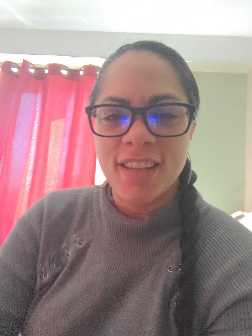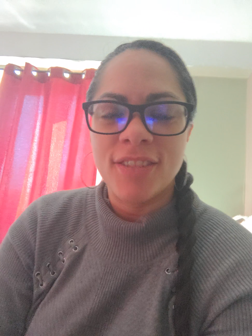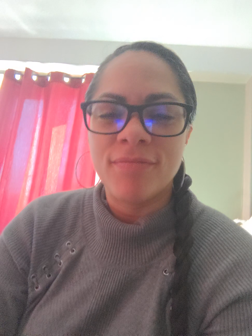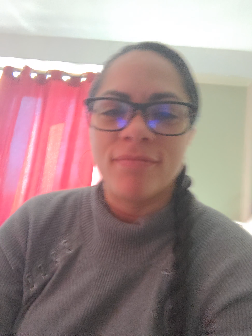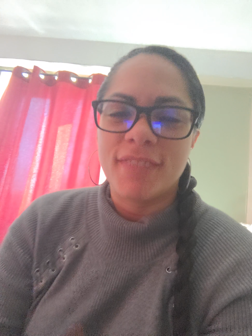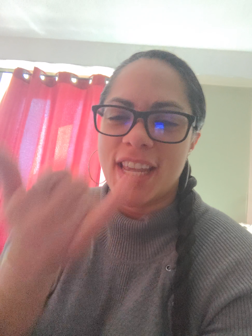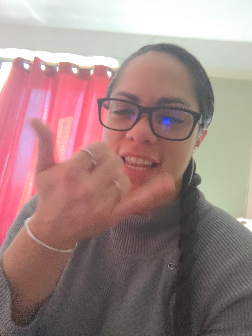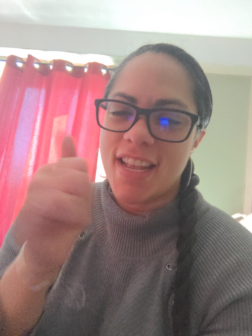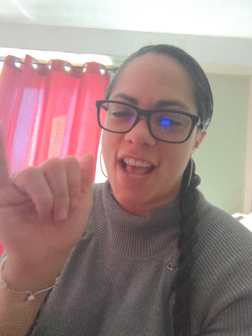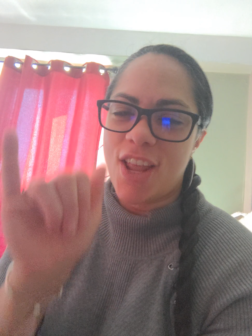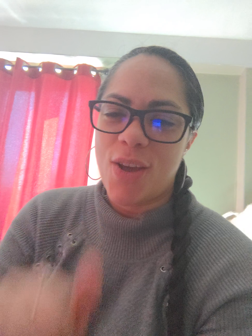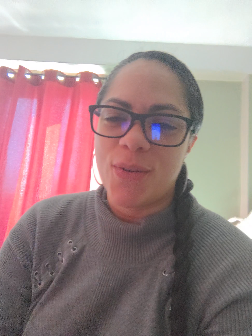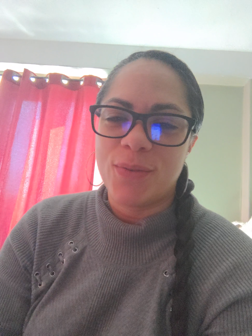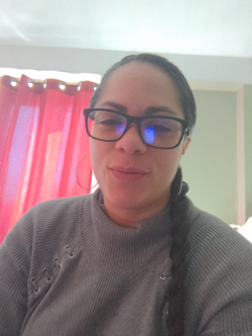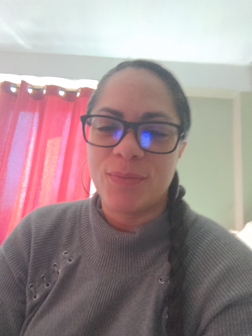yellow